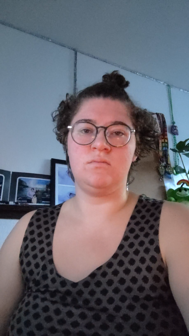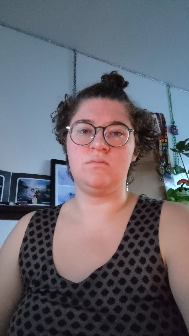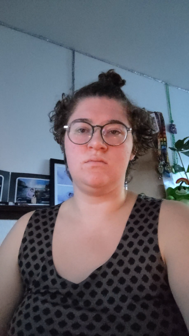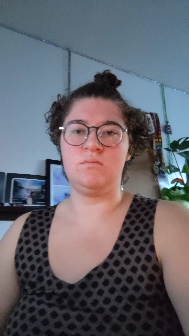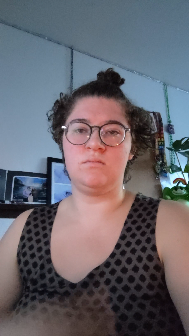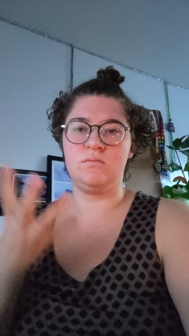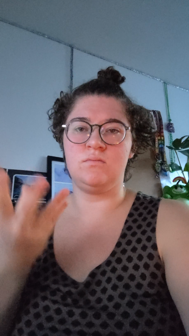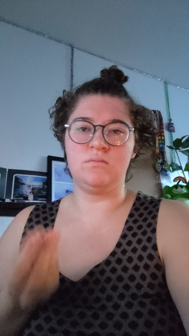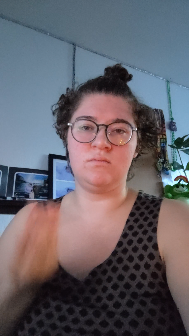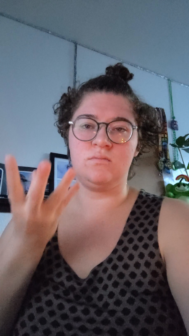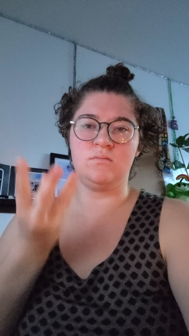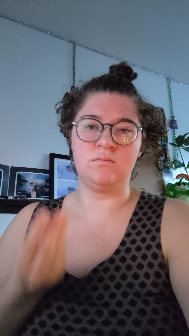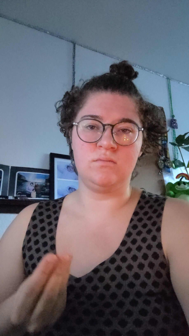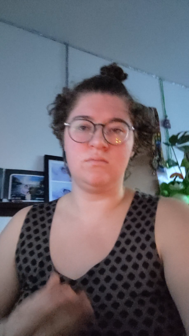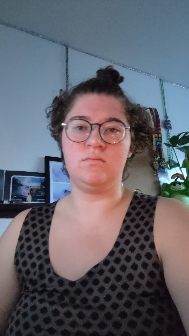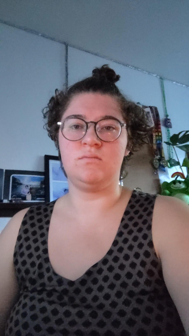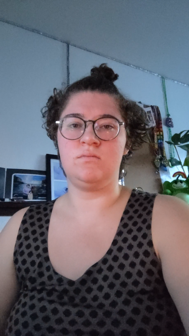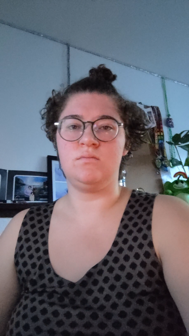gentle